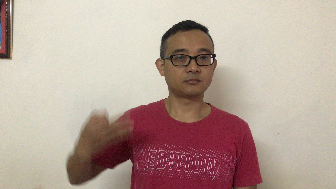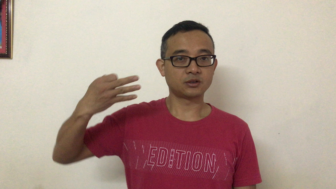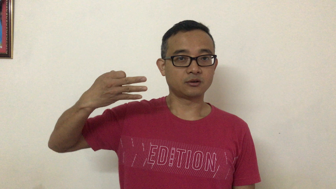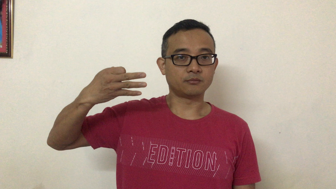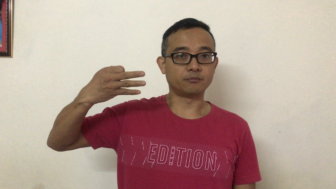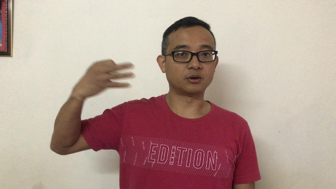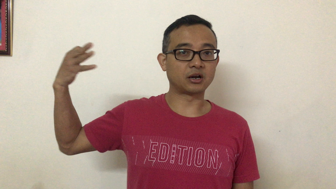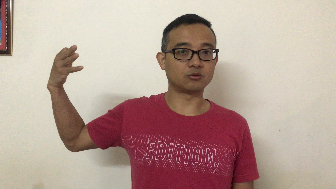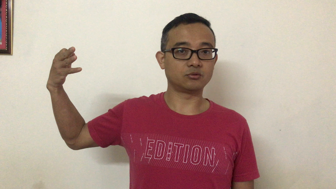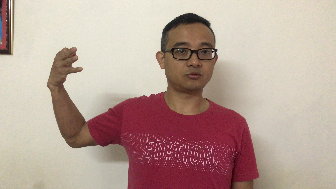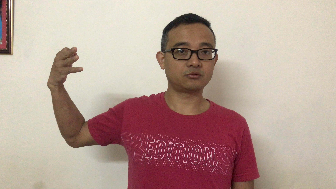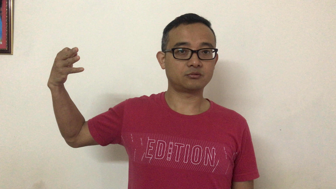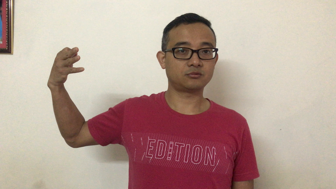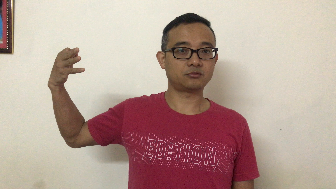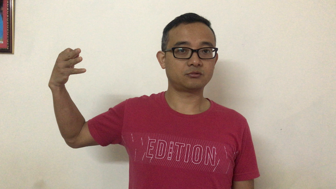ऊ